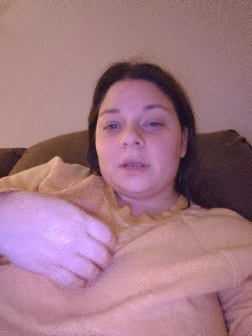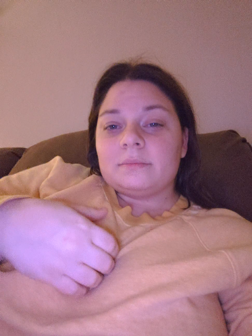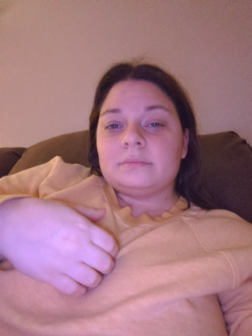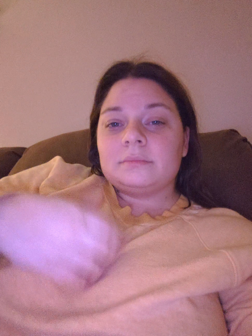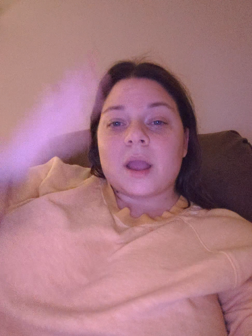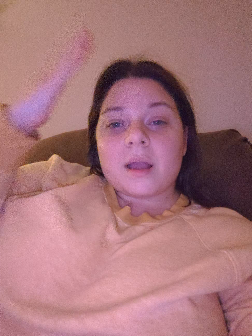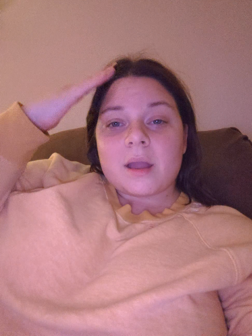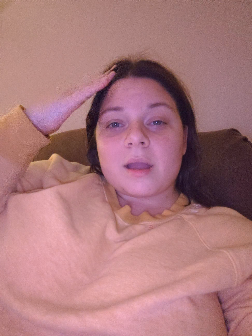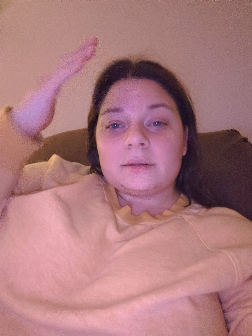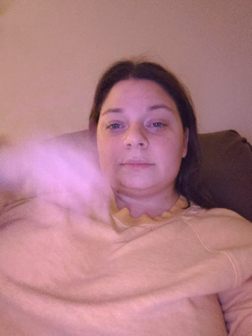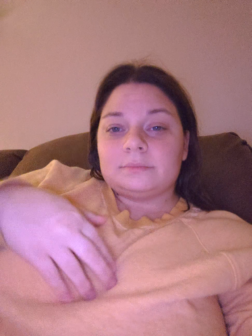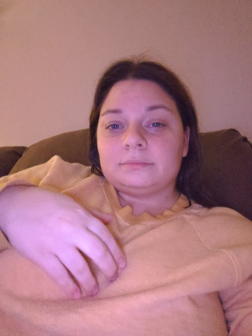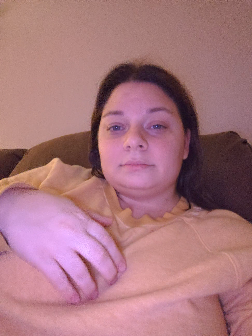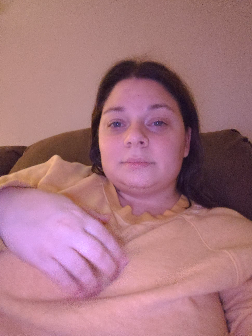hat